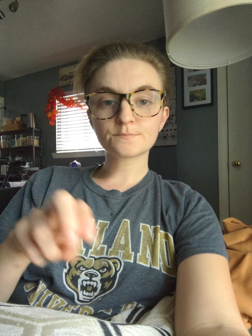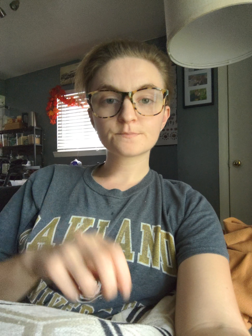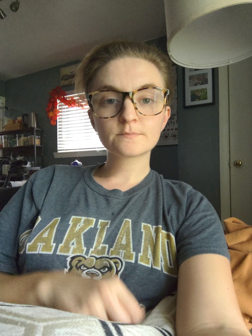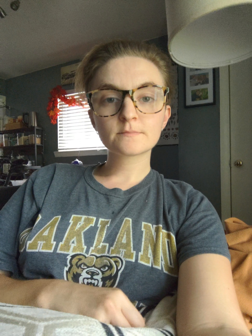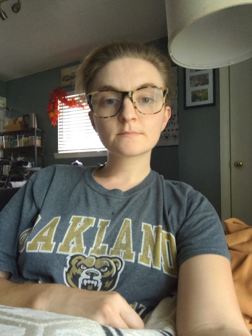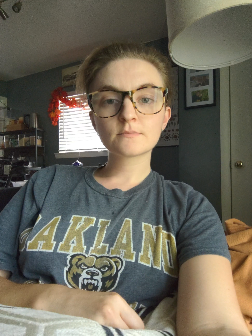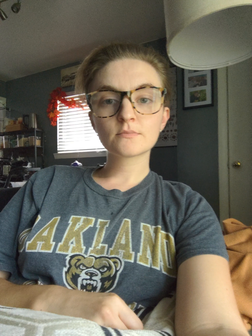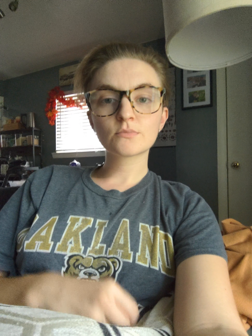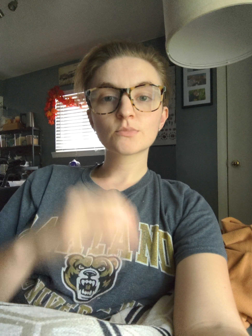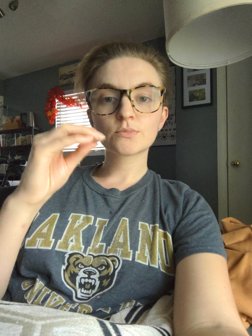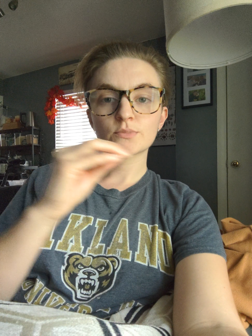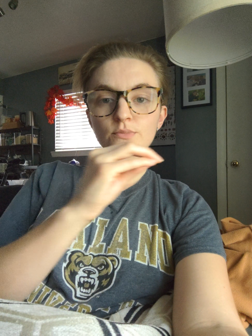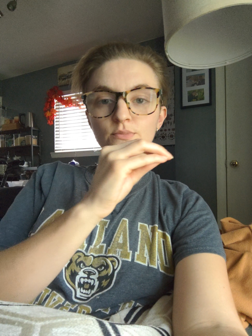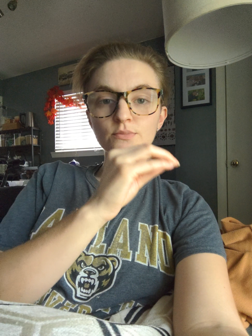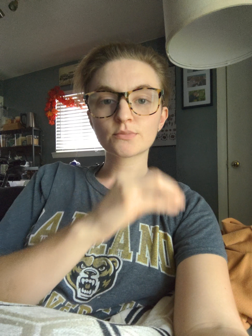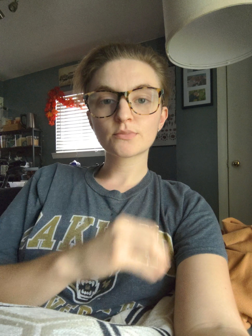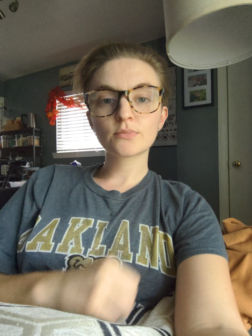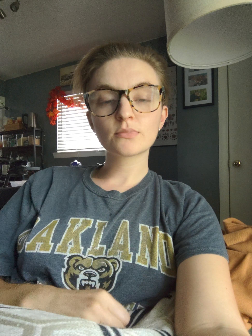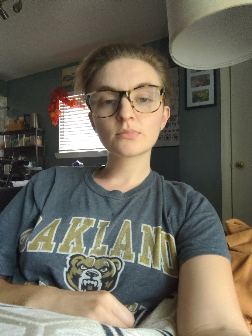dinosaur